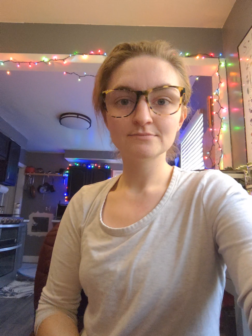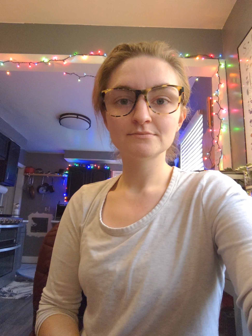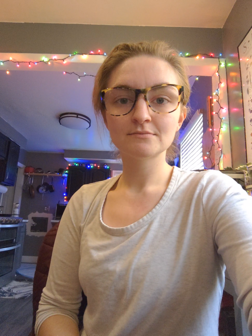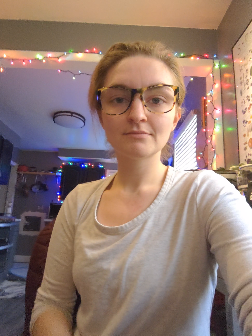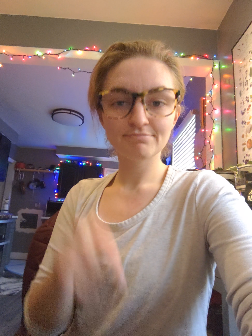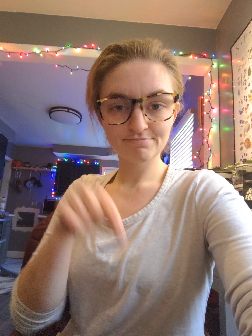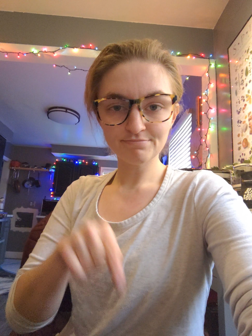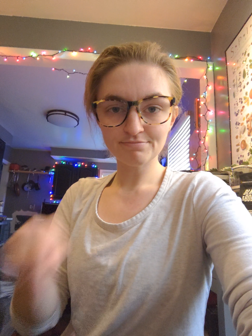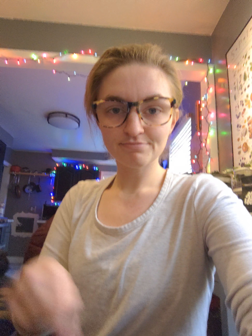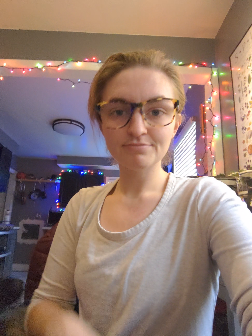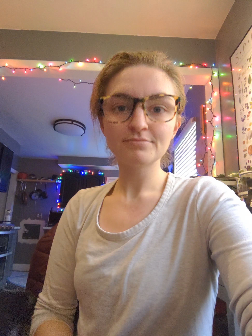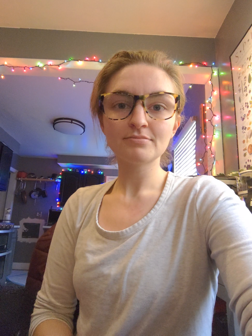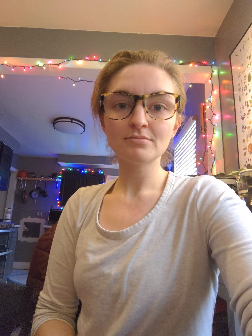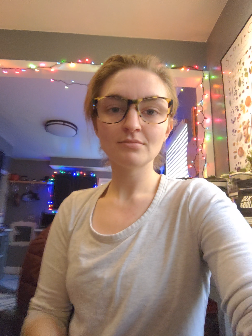feet